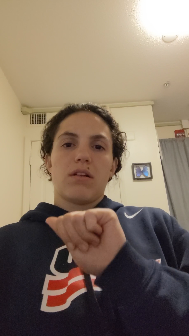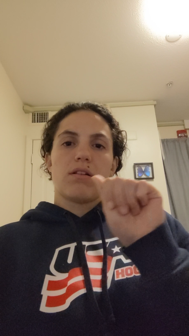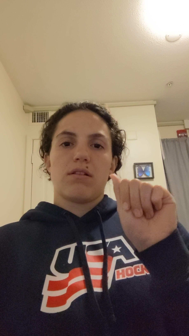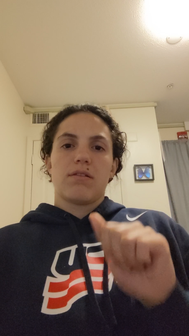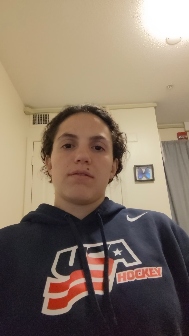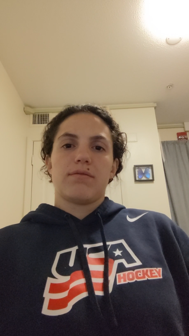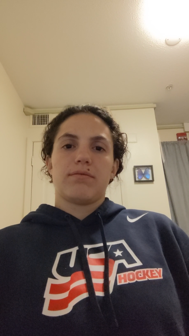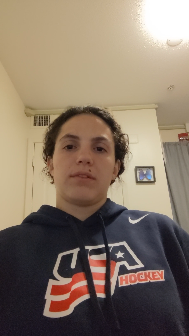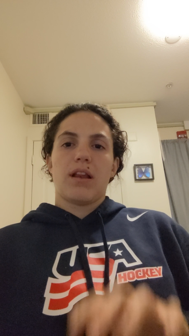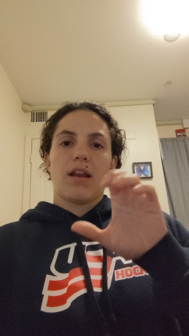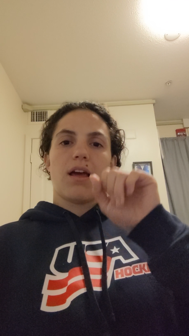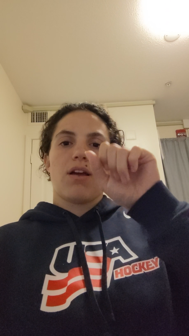ladder